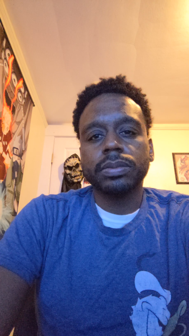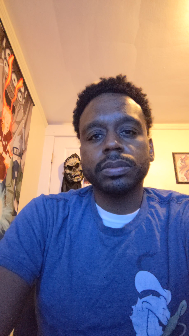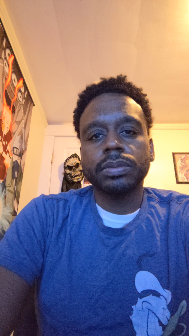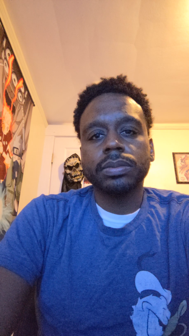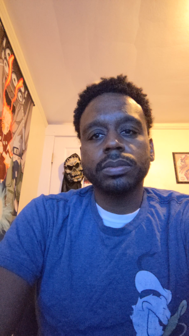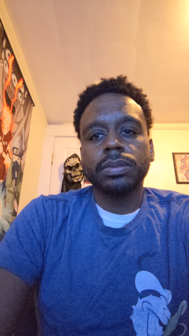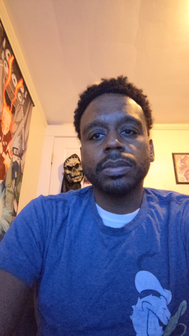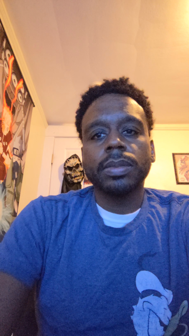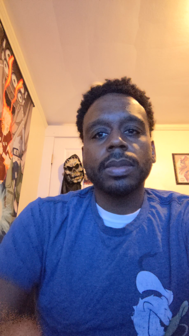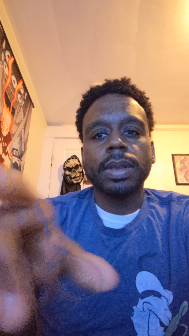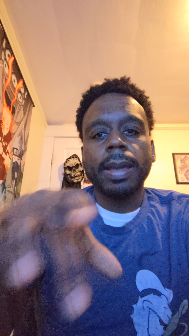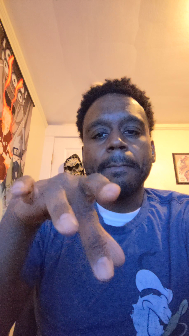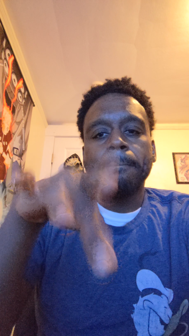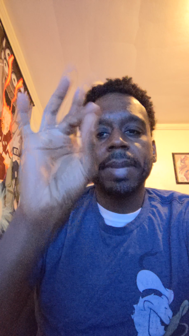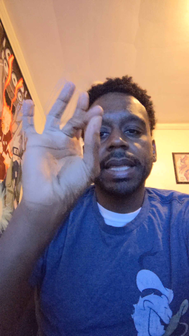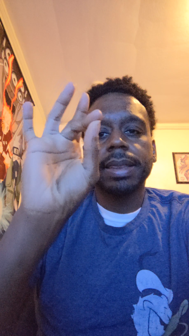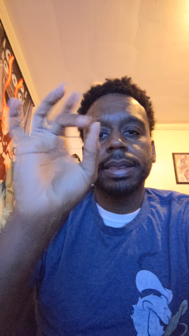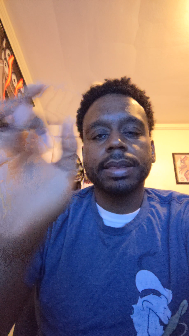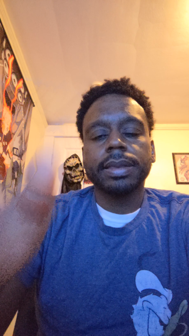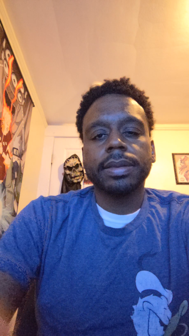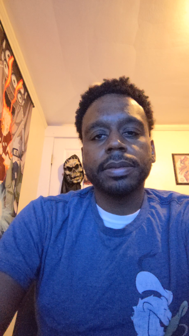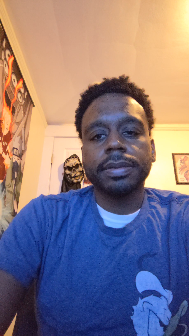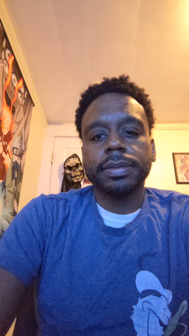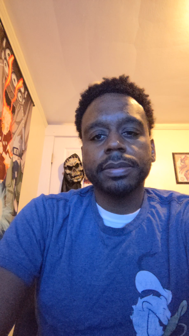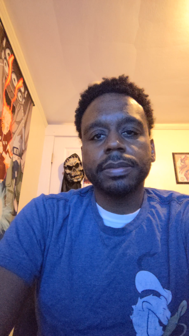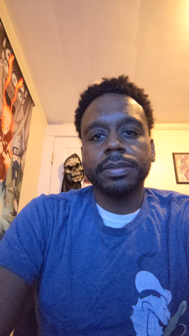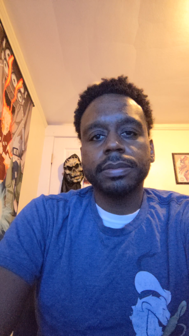pick